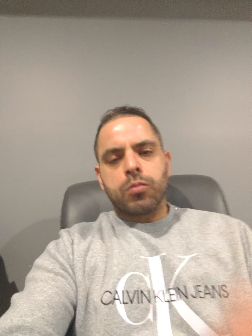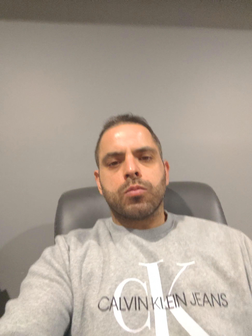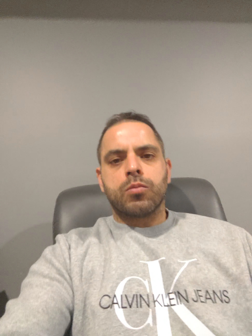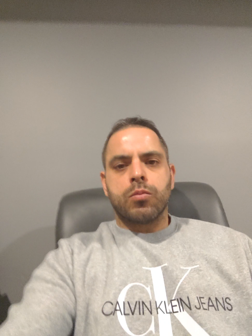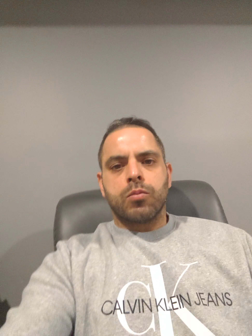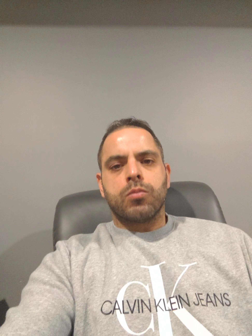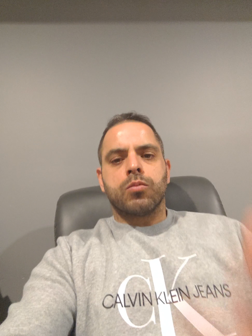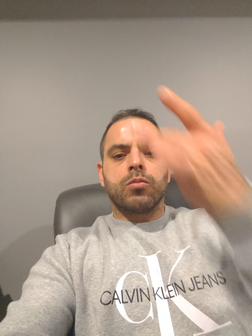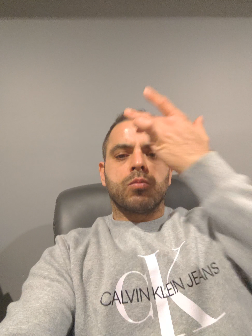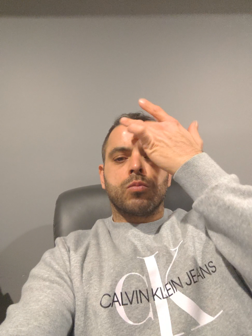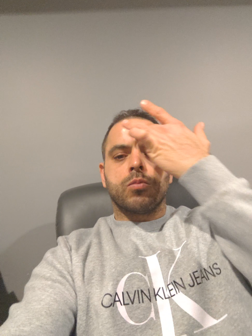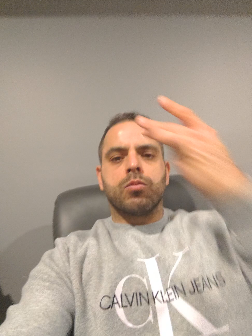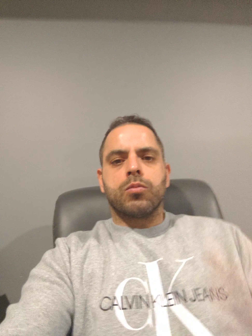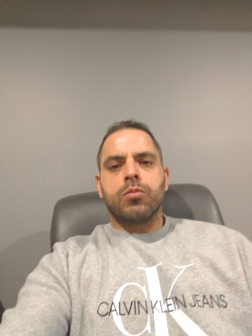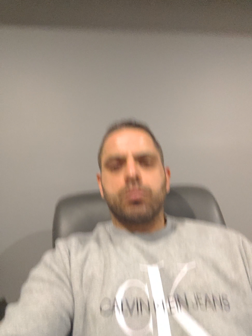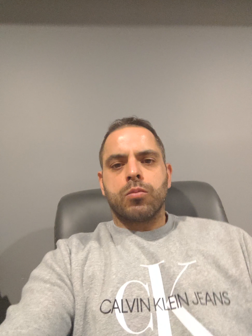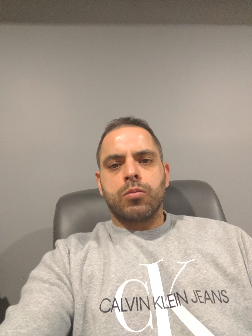sick